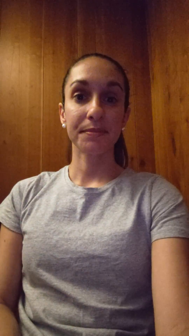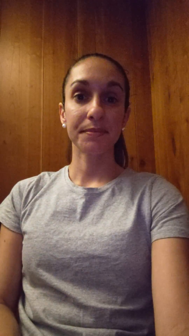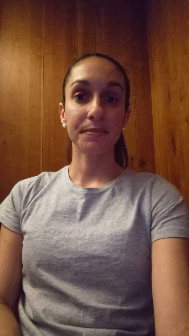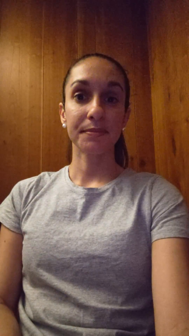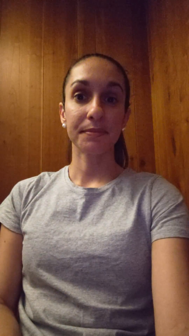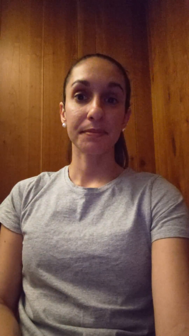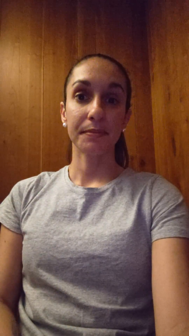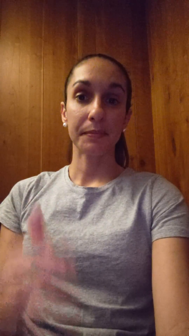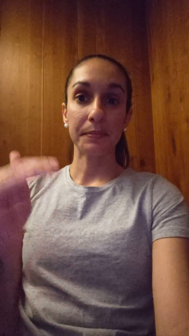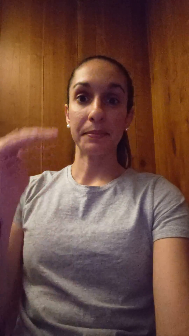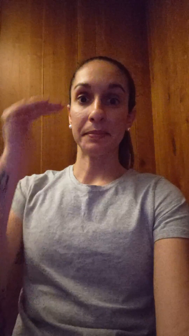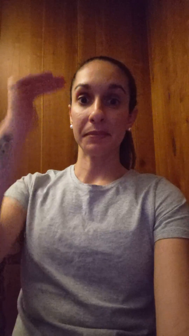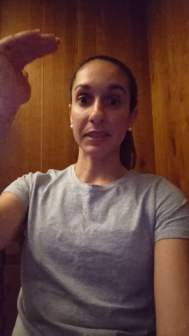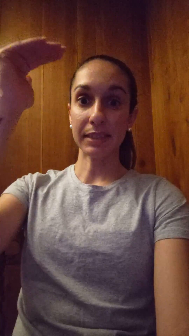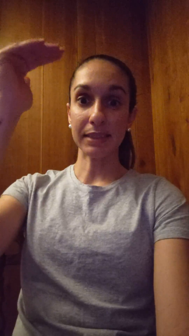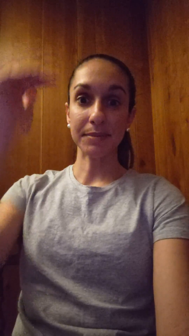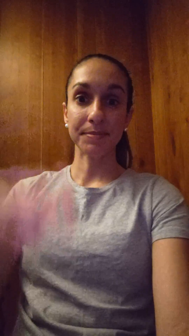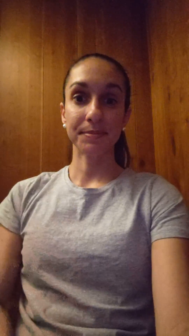big